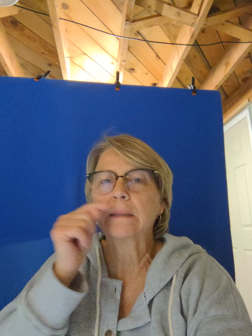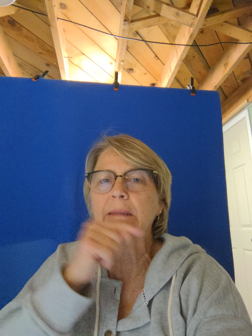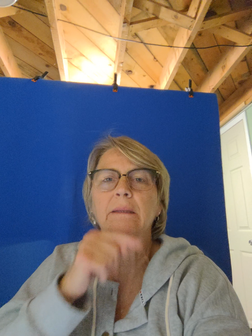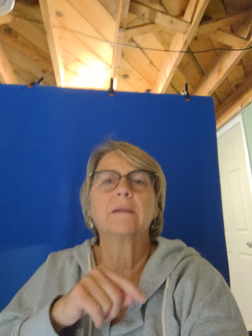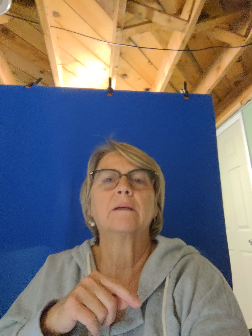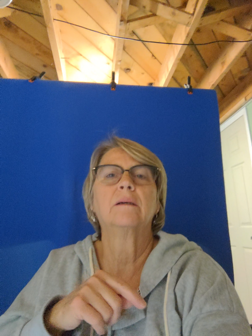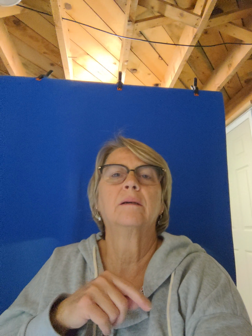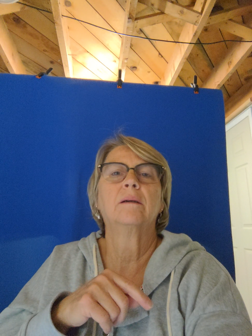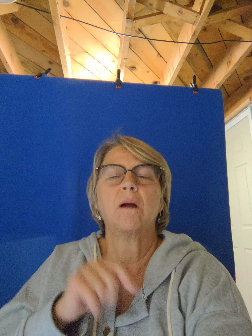toothbrush